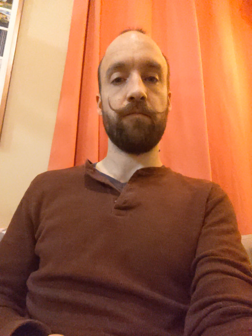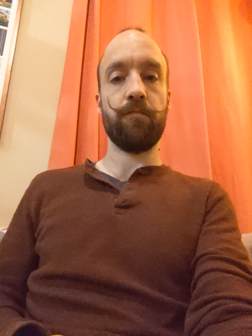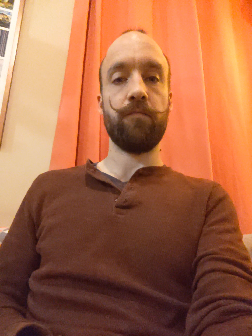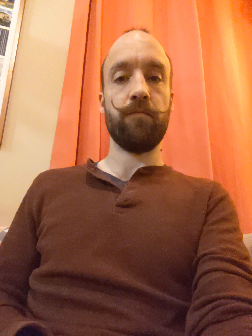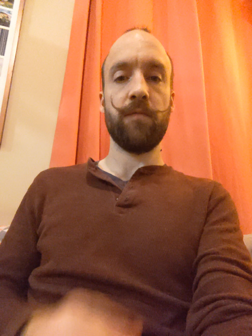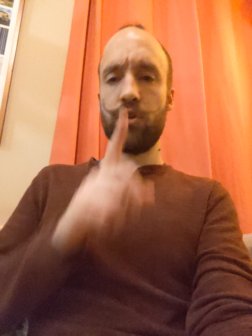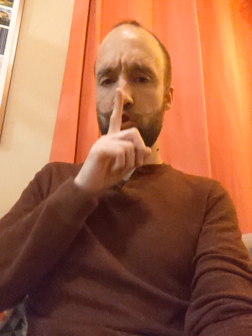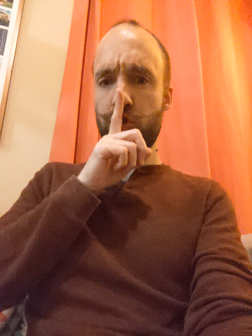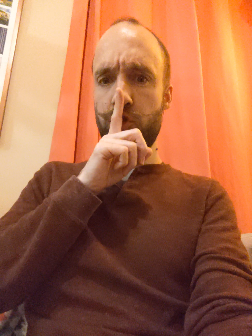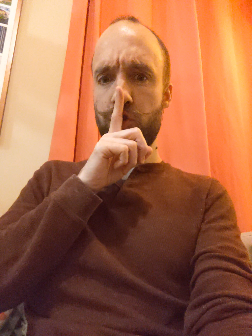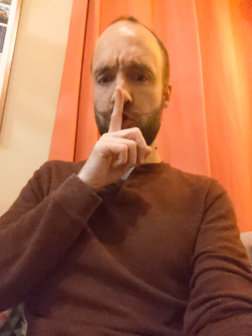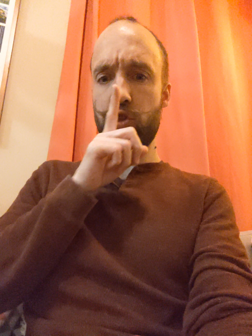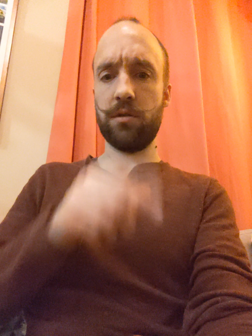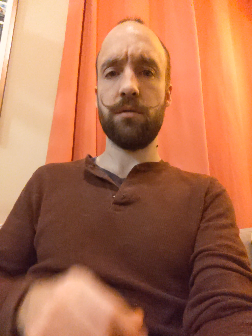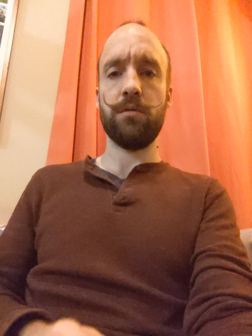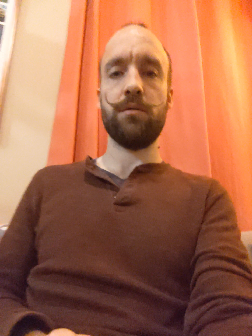shhh